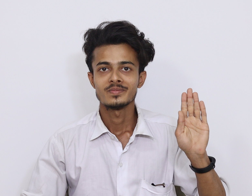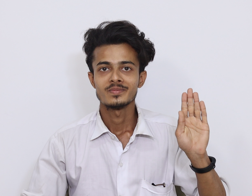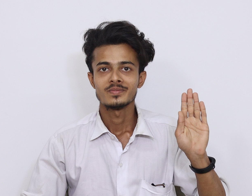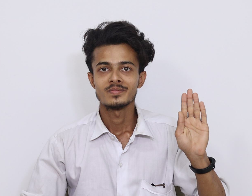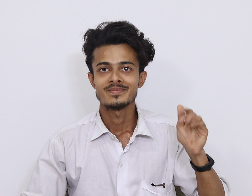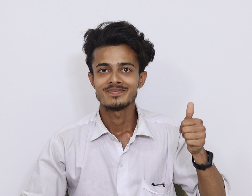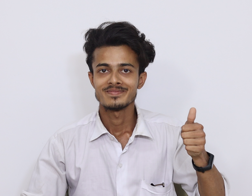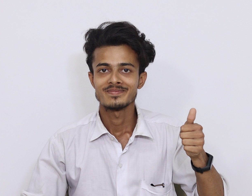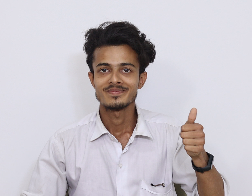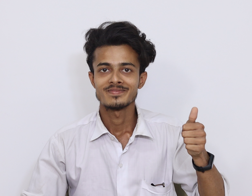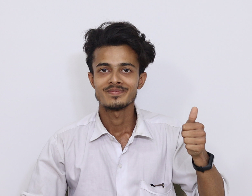best